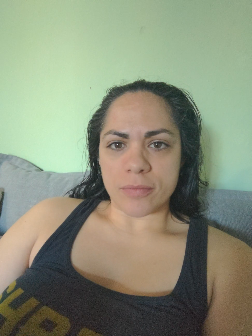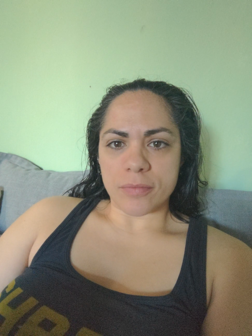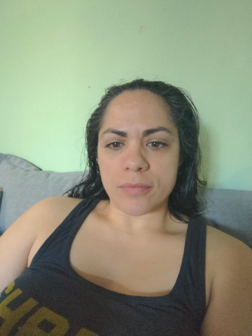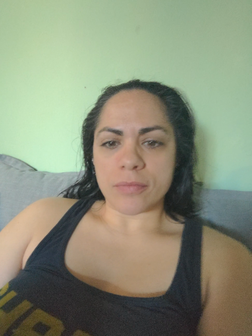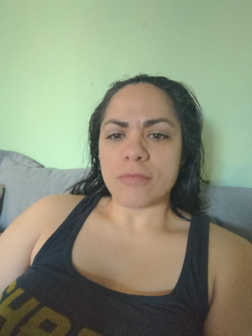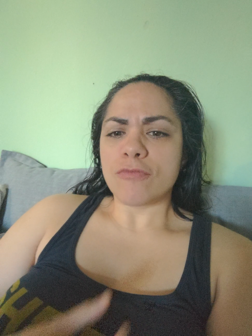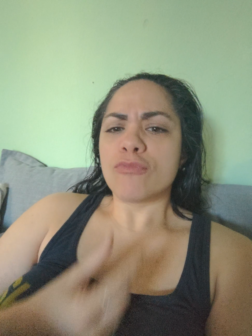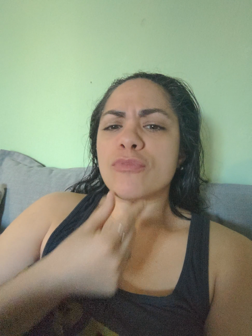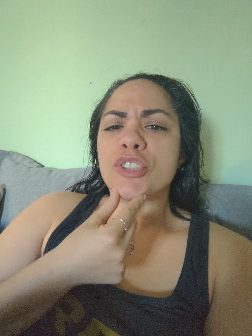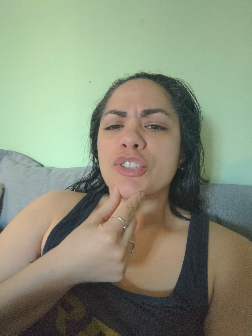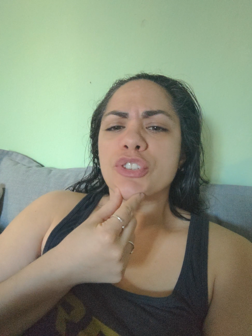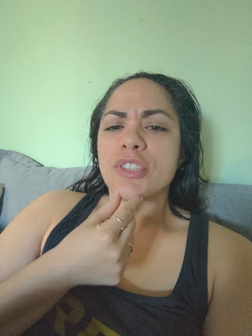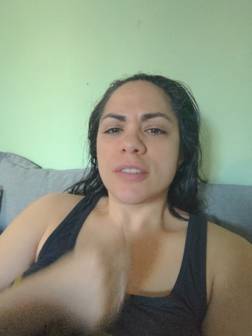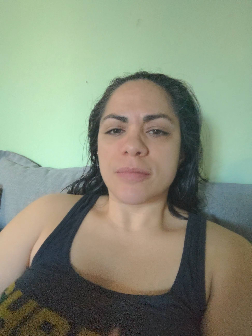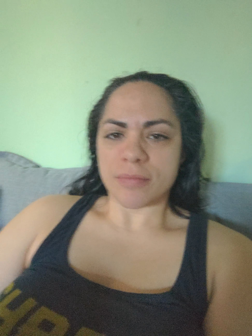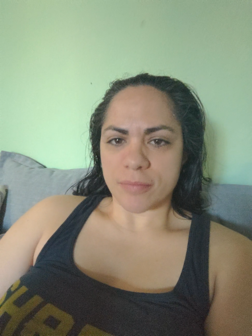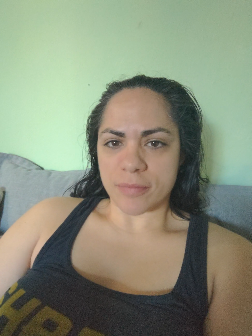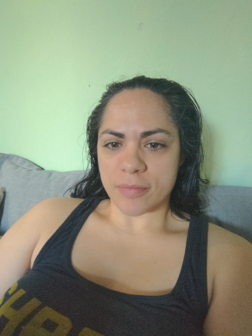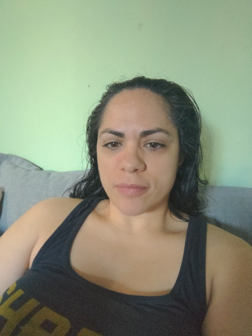chin